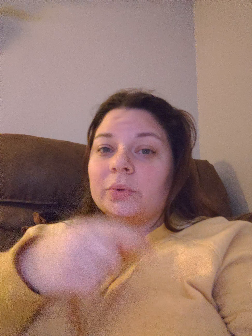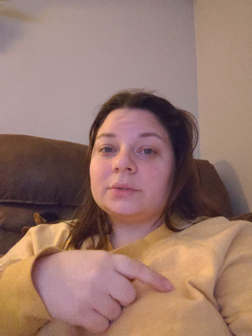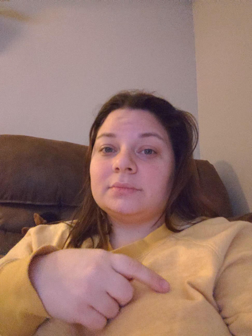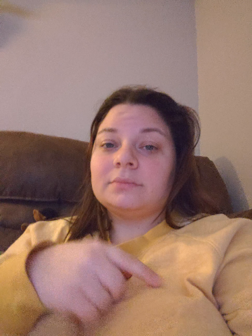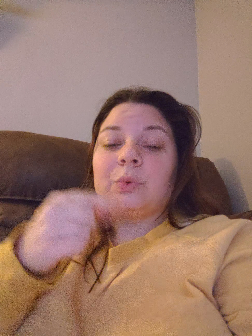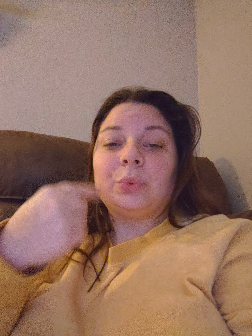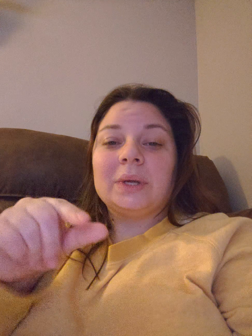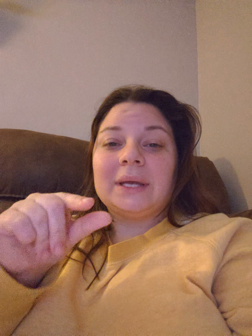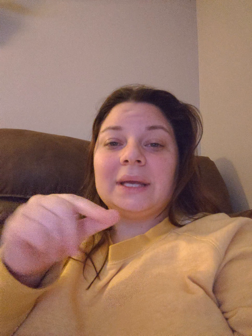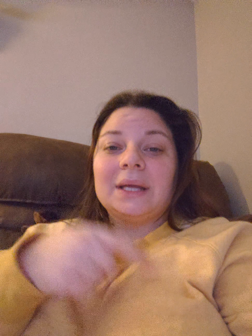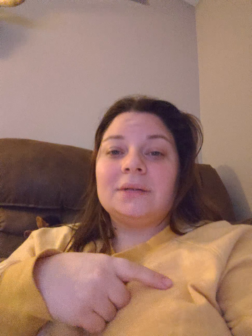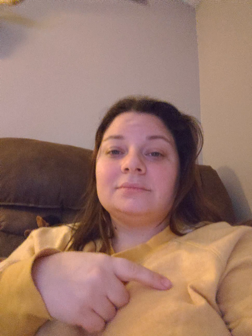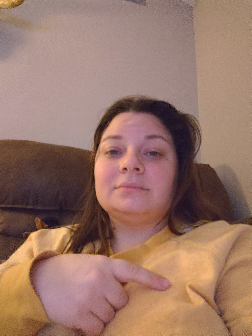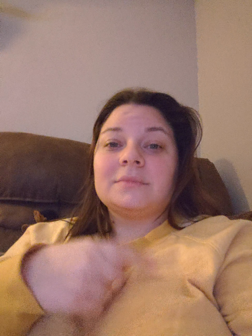green